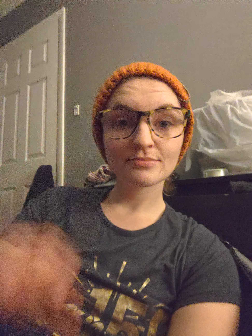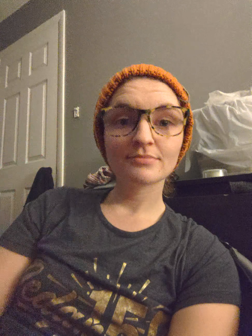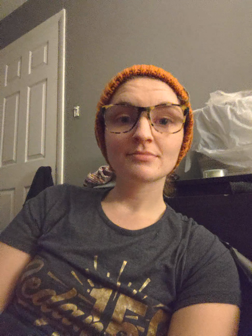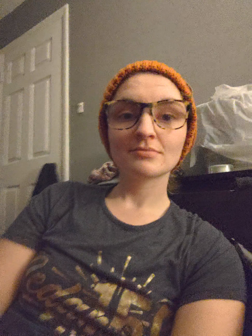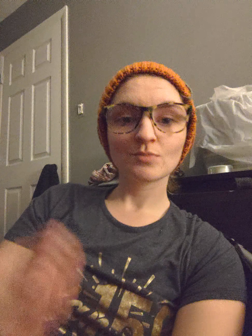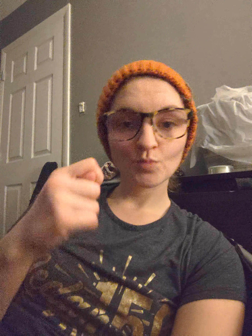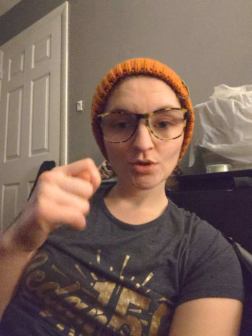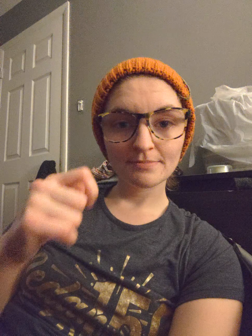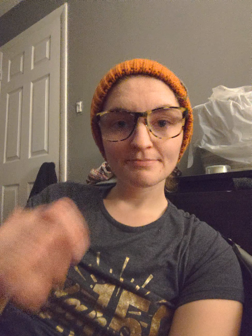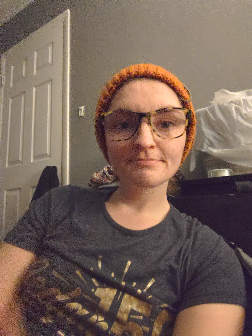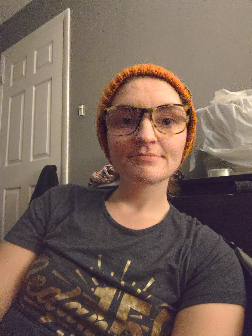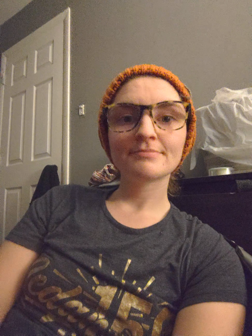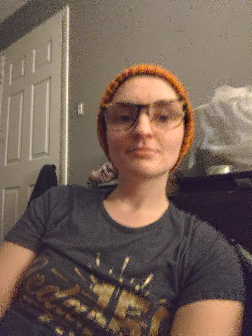toy